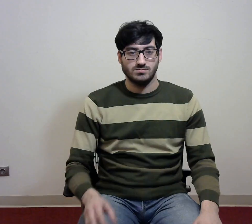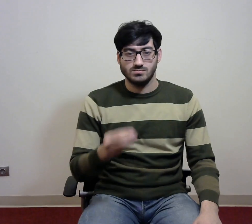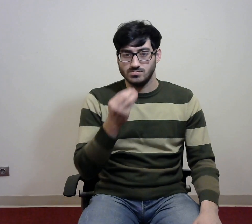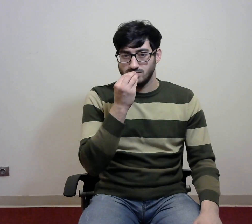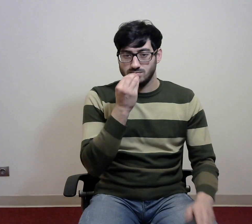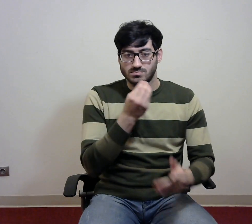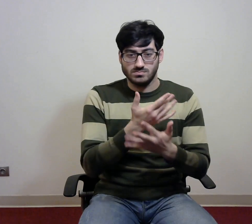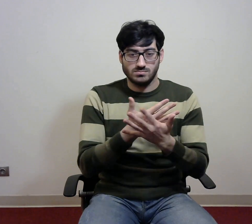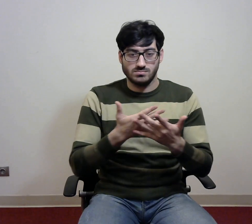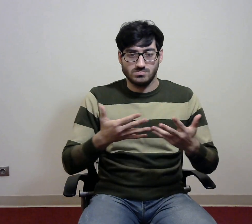ərzaq